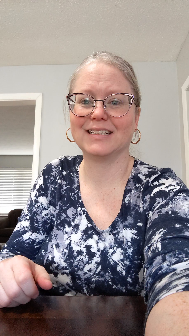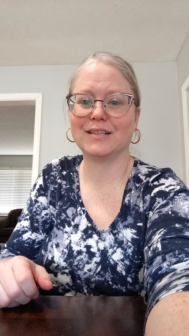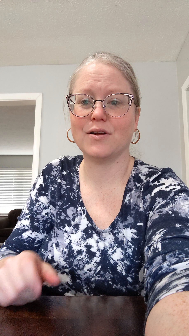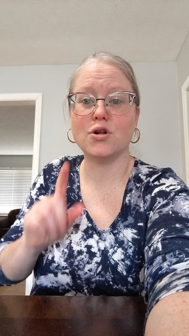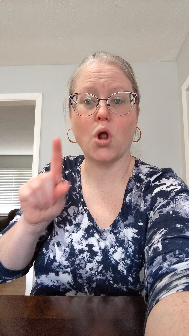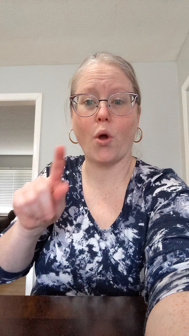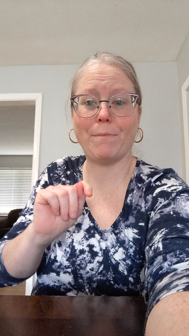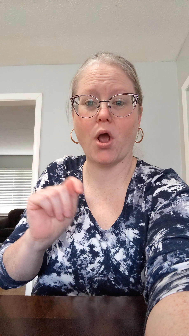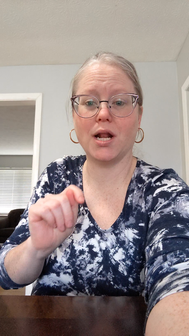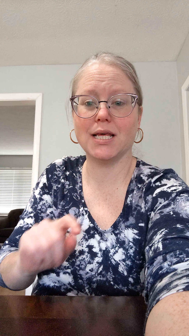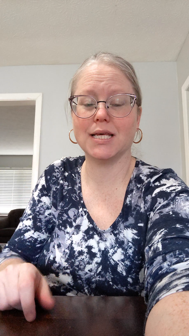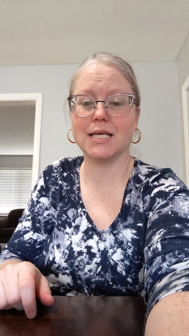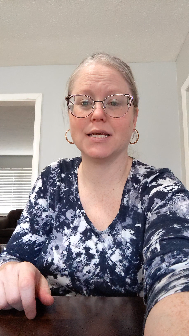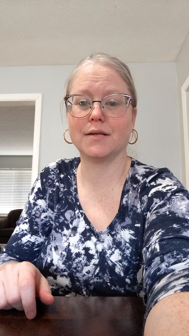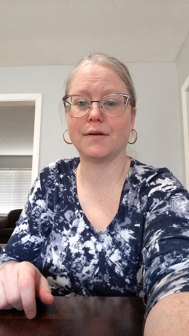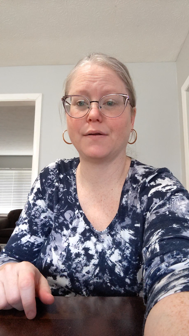go potty